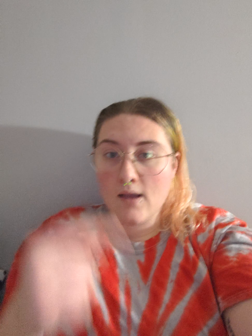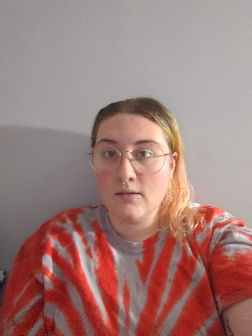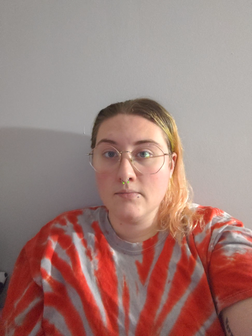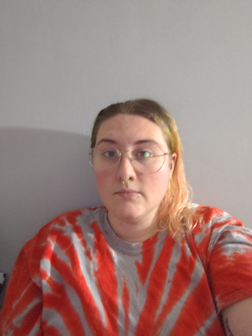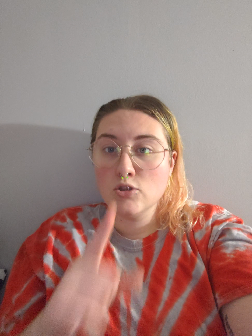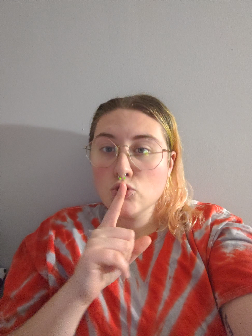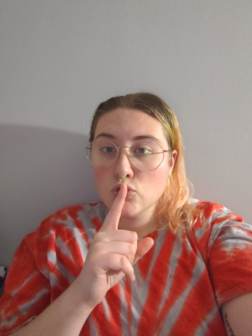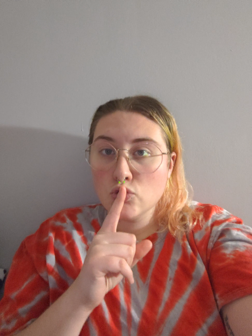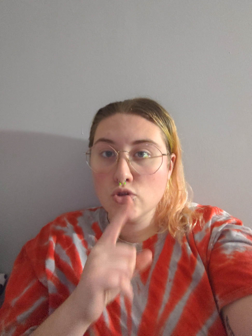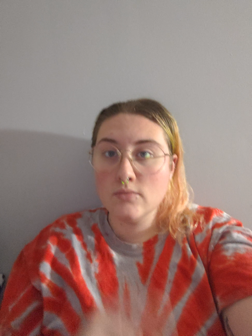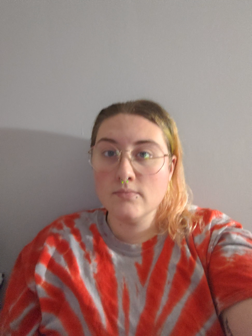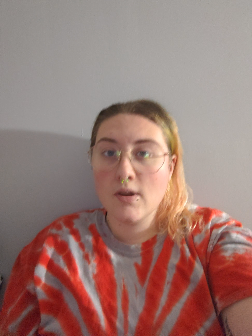shhh